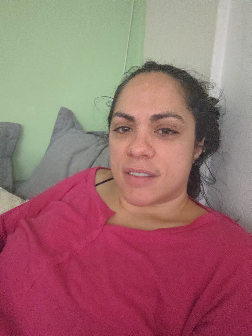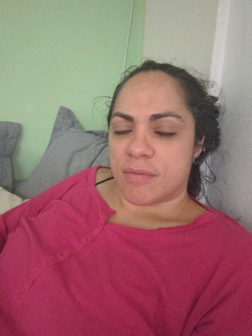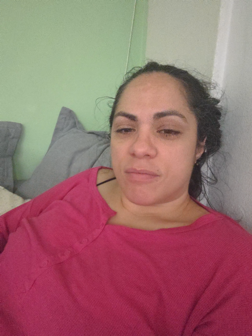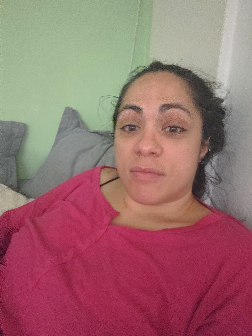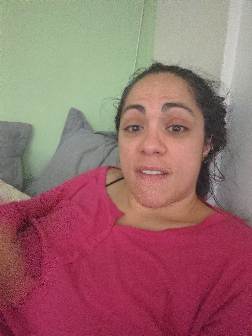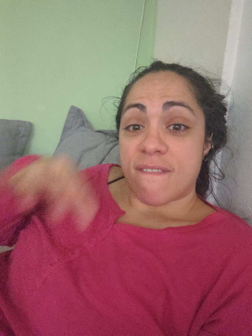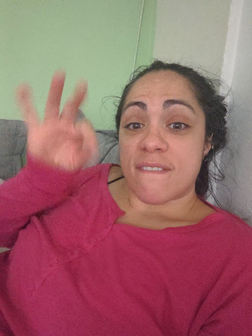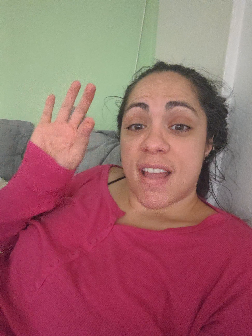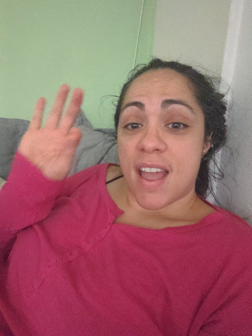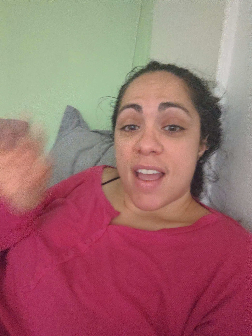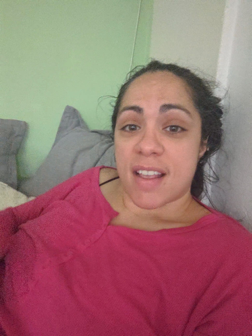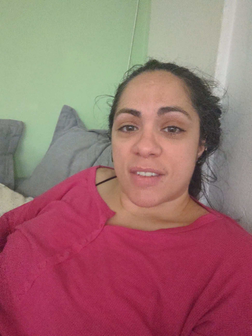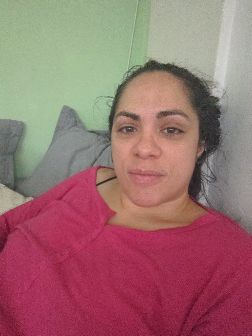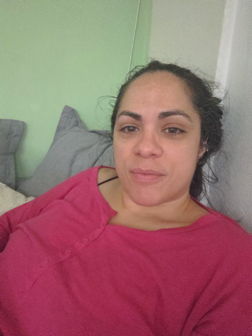find